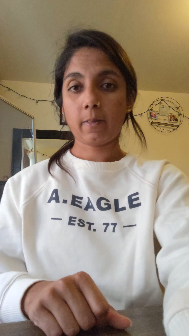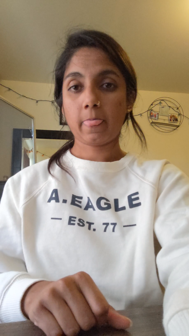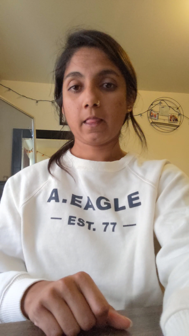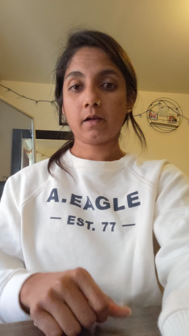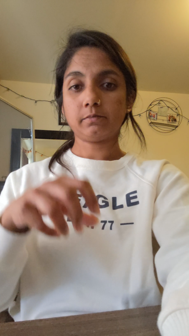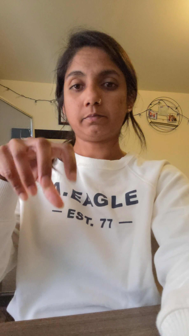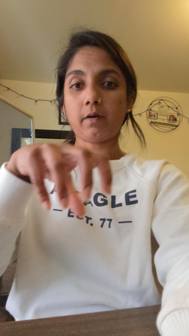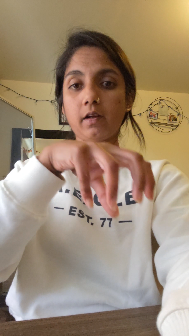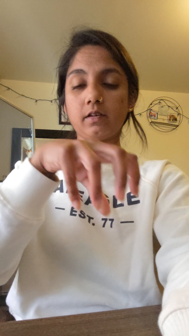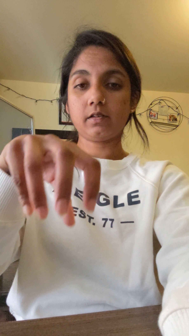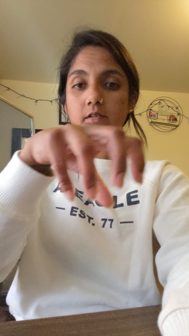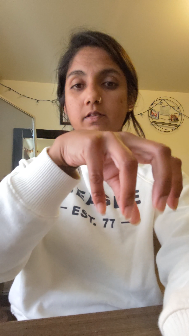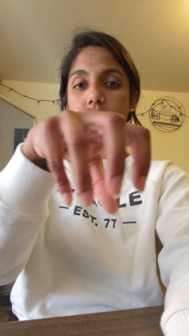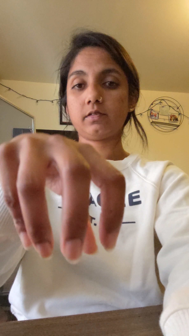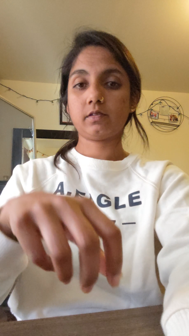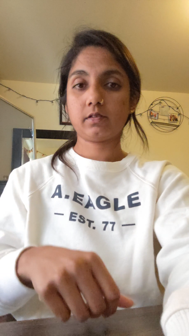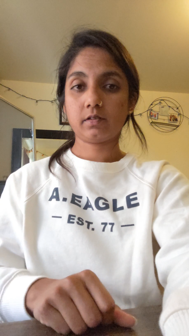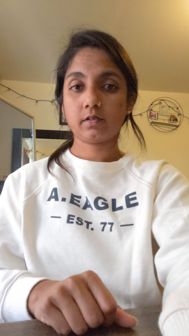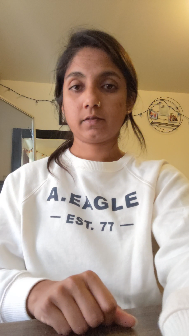block